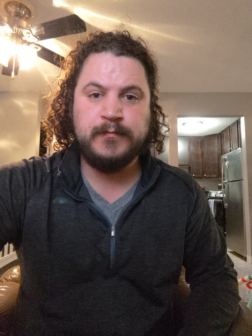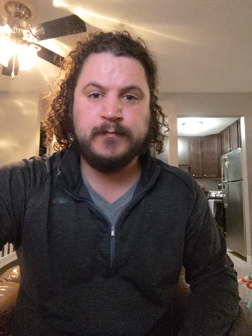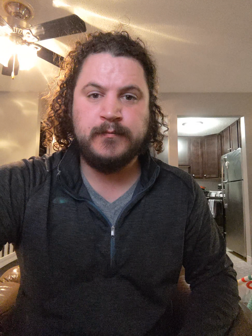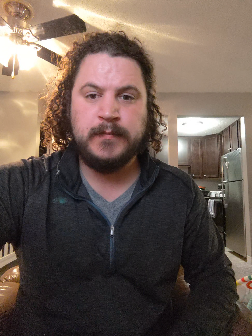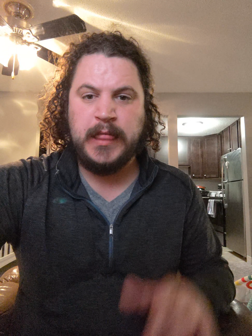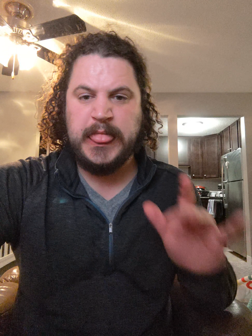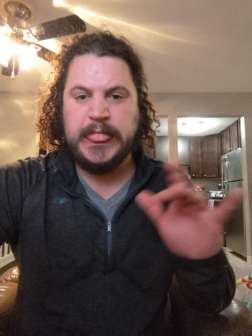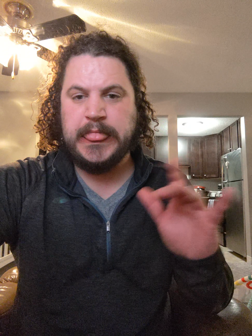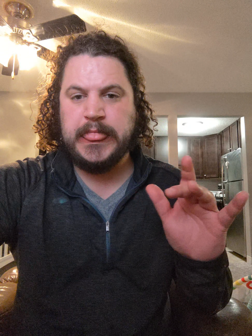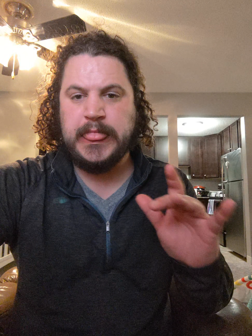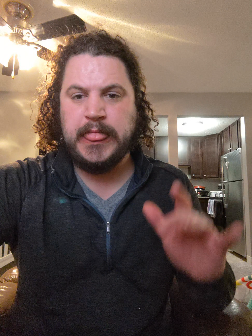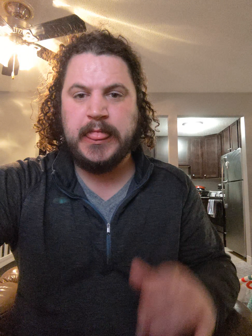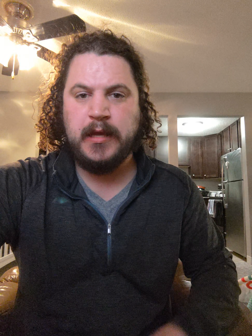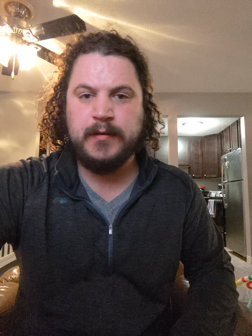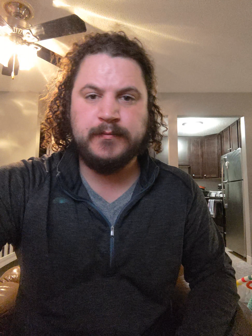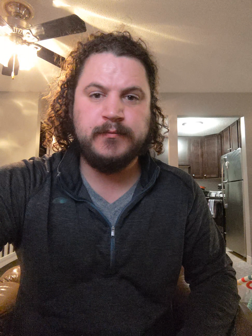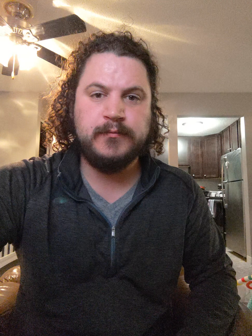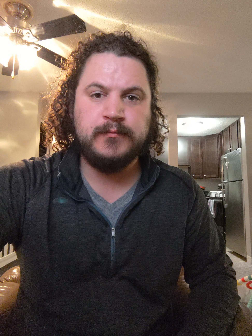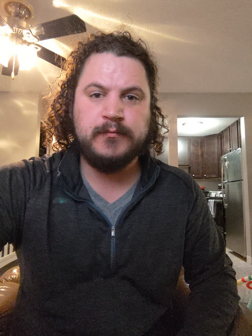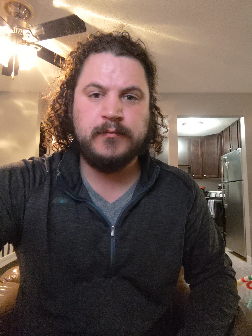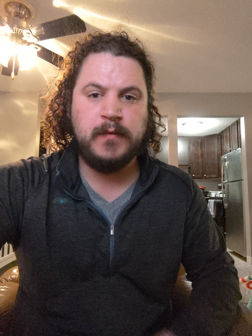yucky